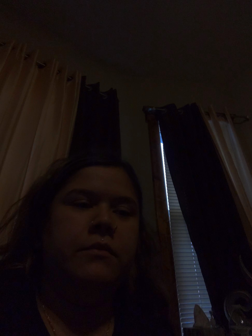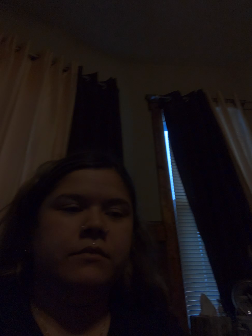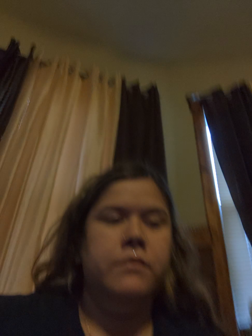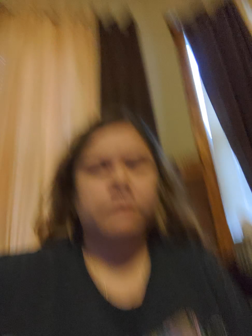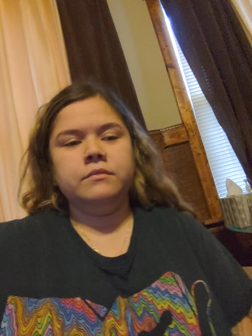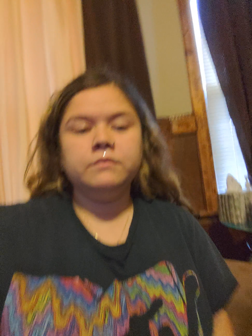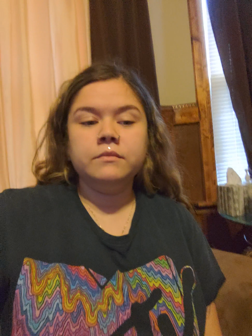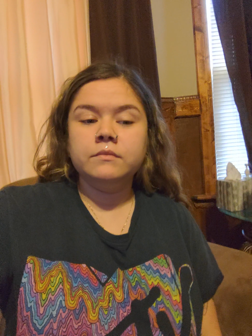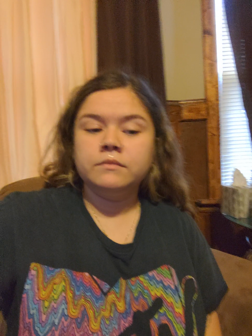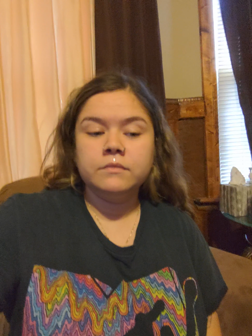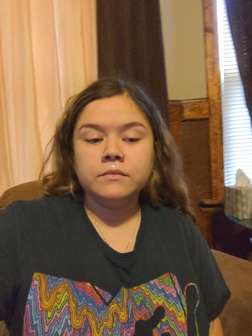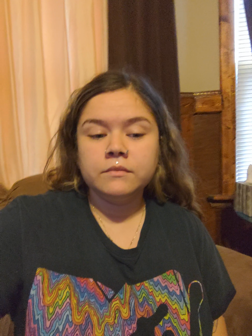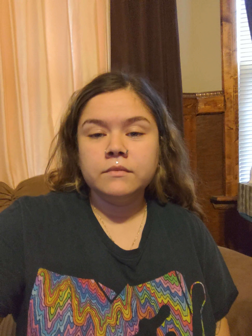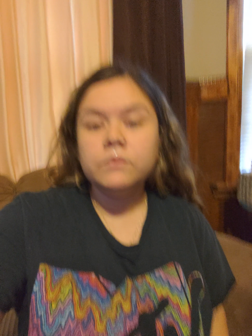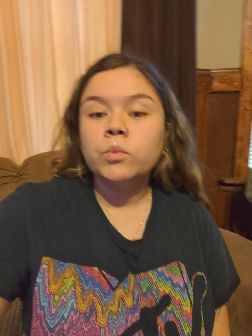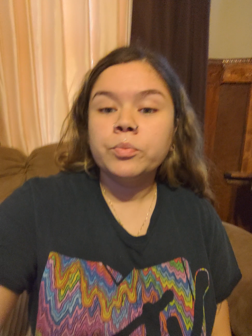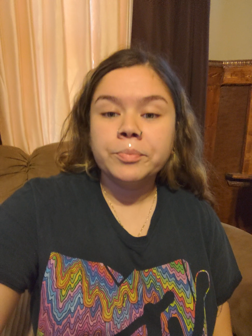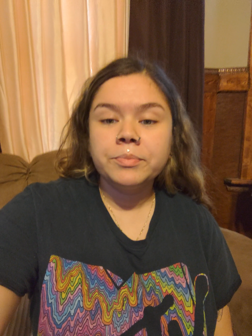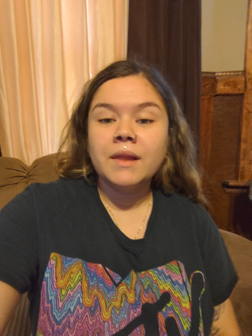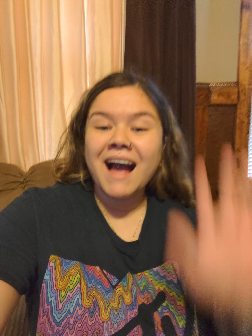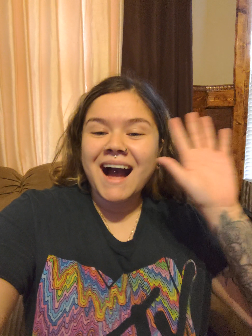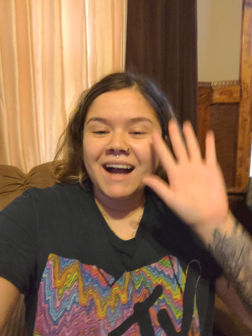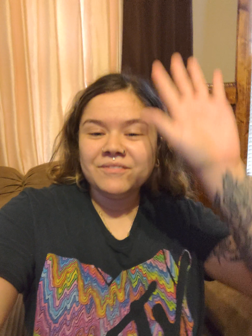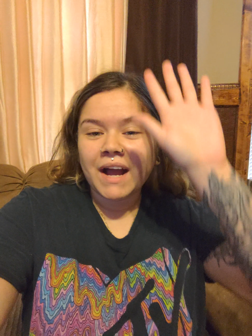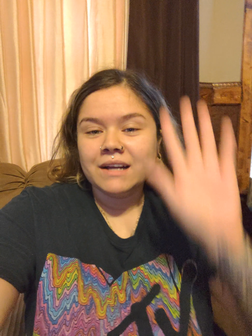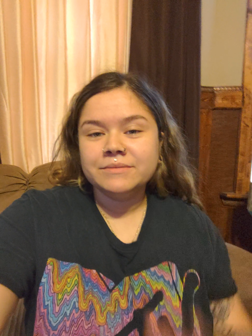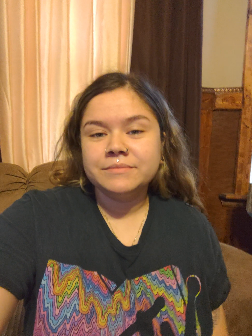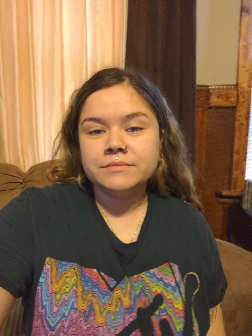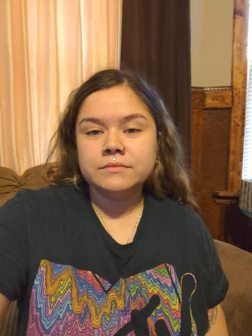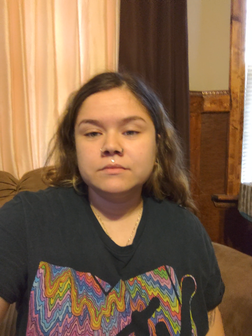give me five